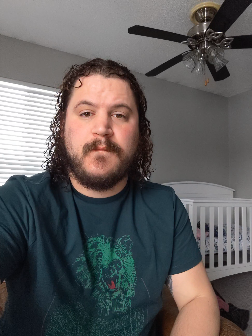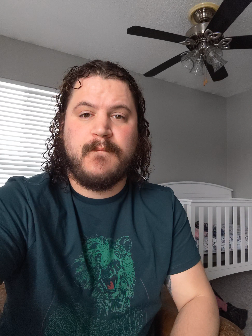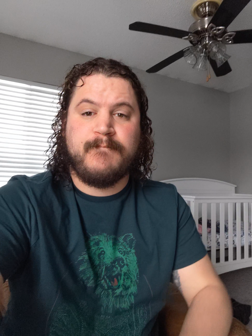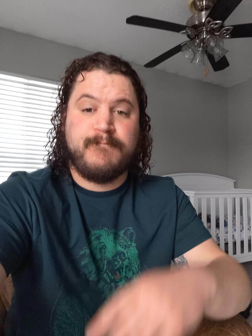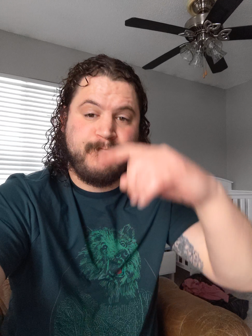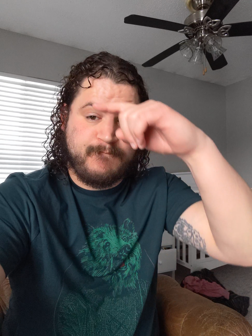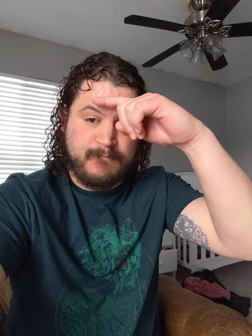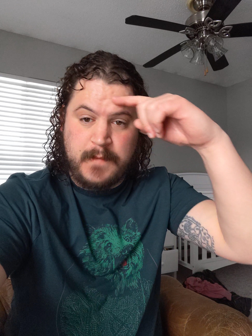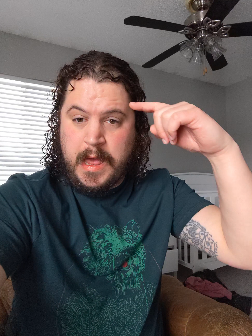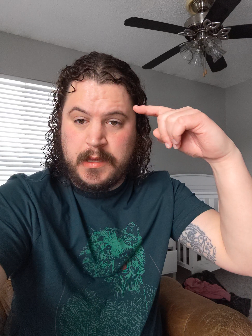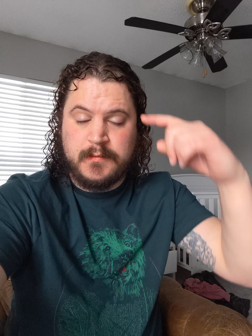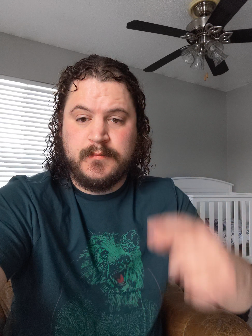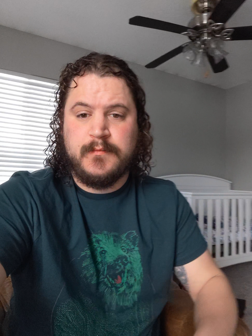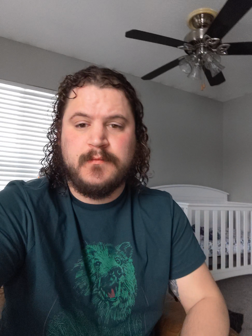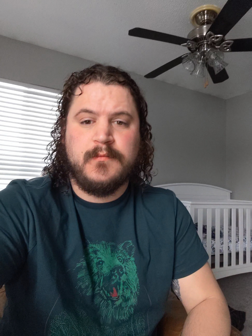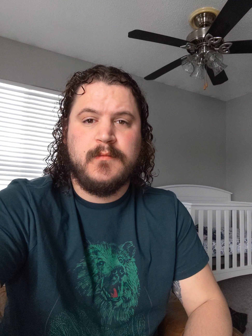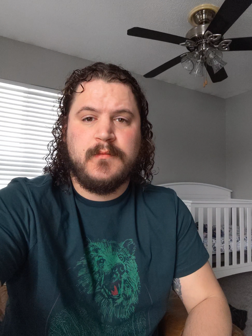black